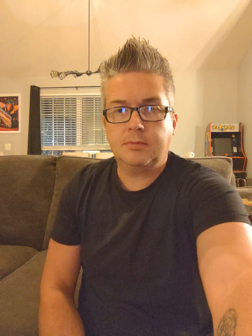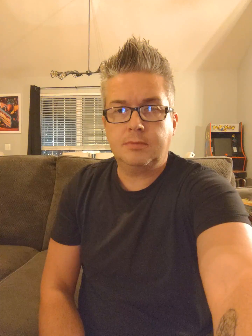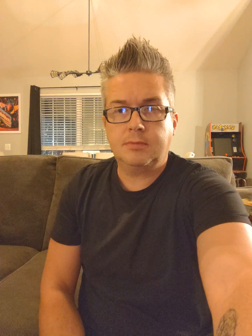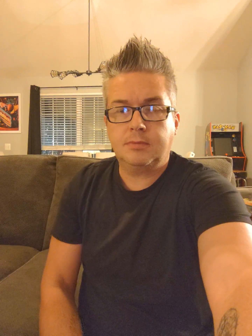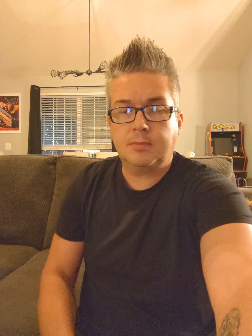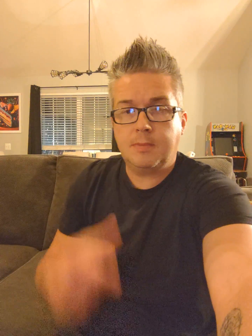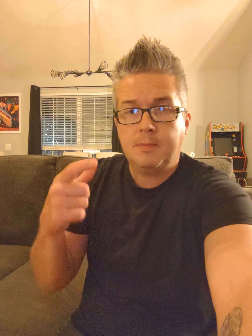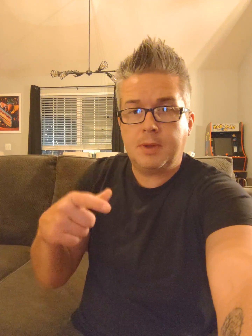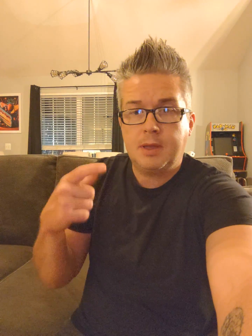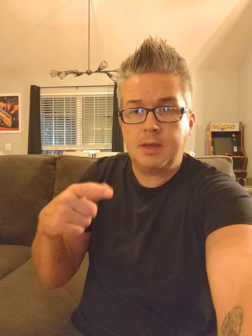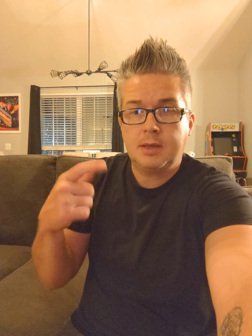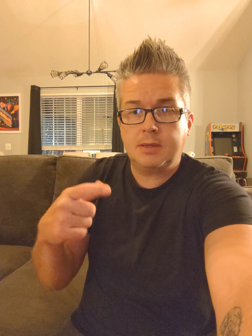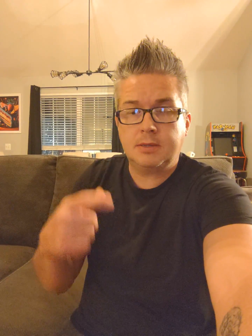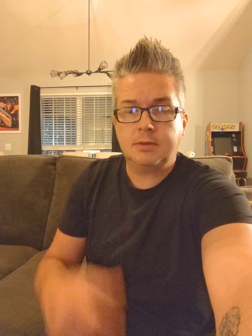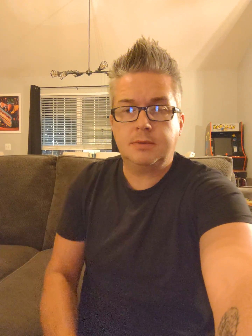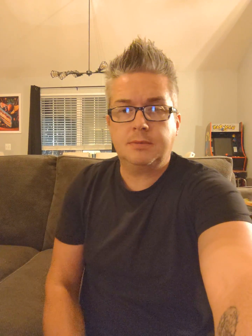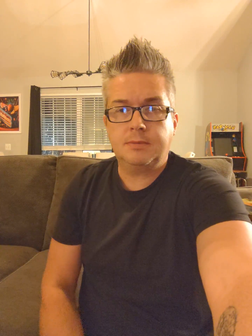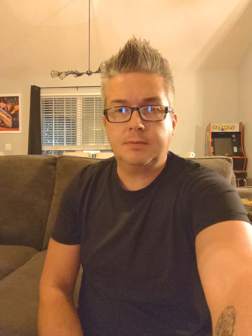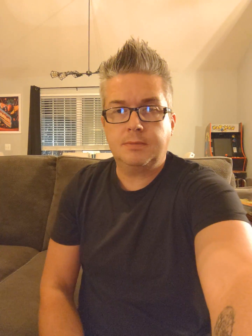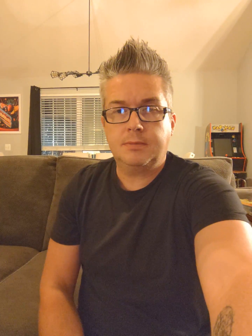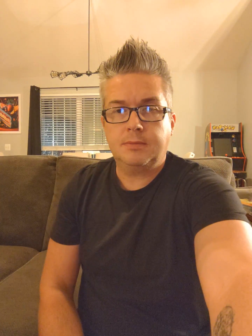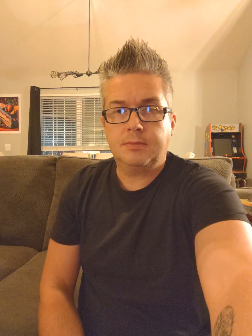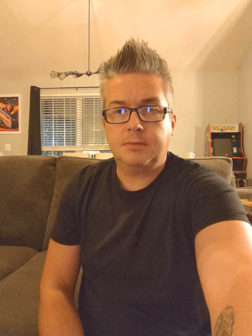plate